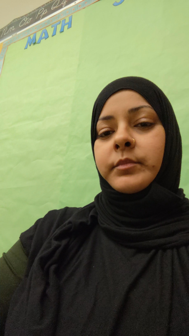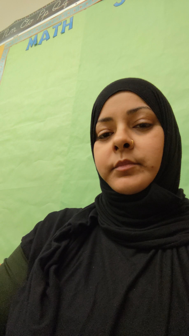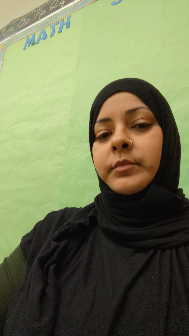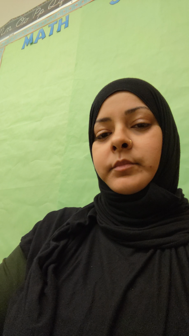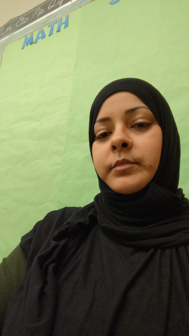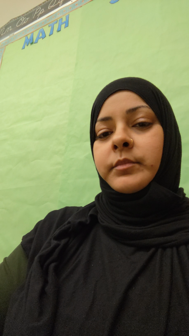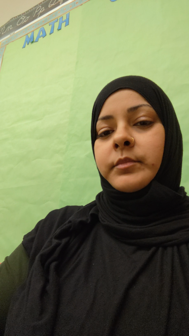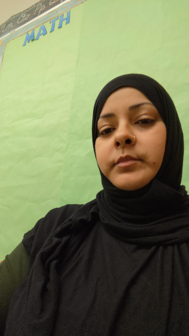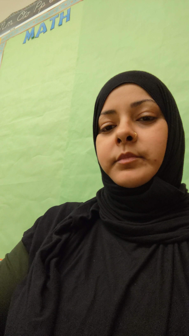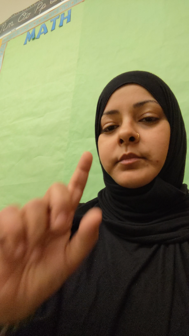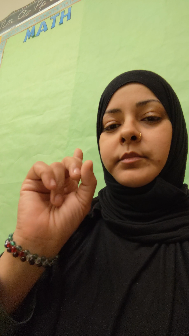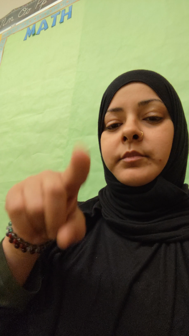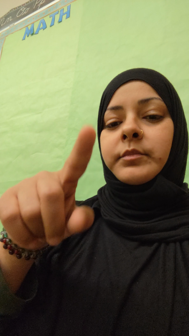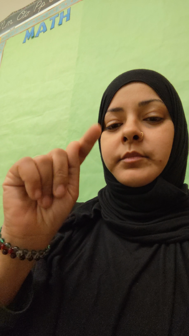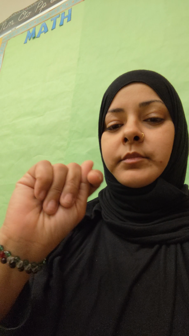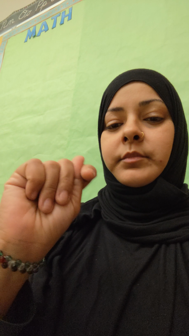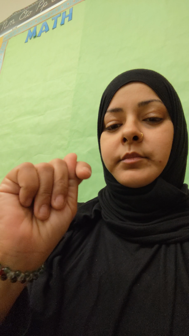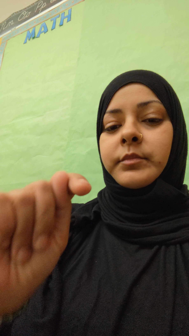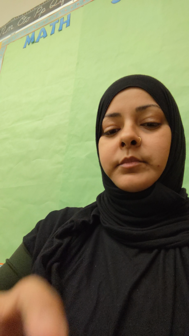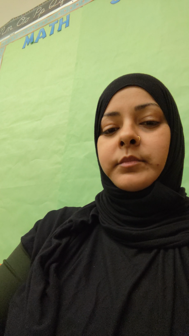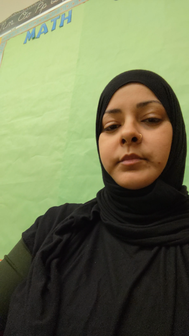go potty